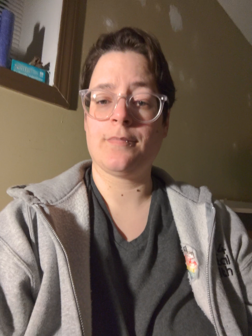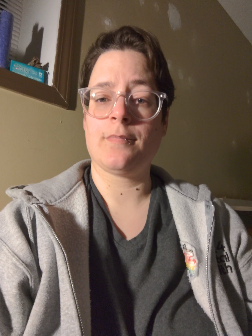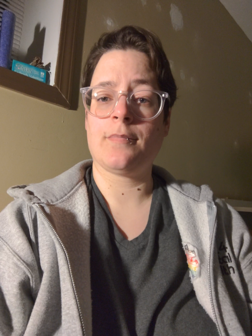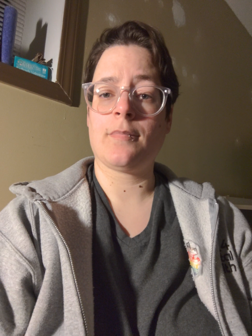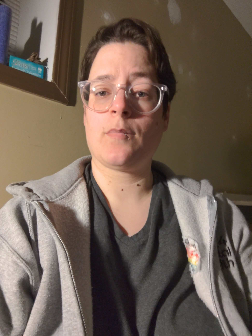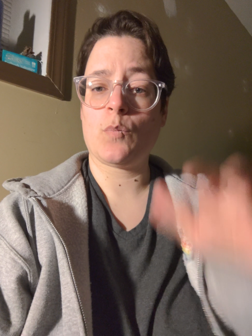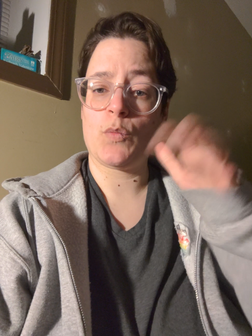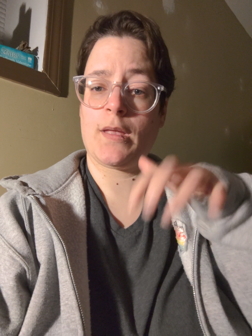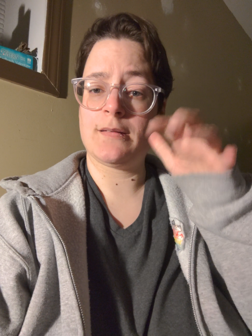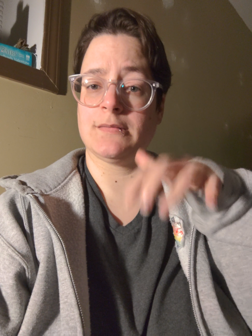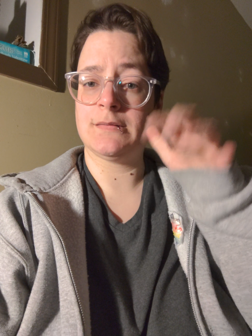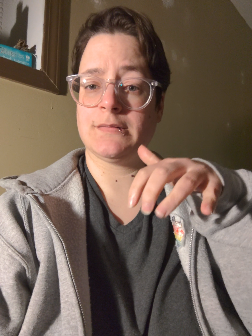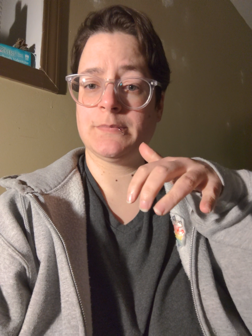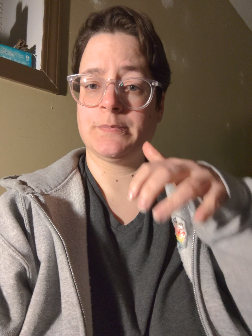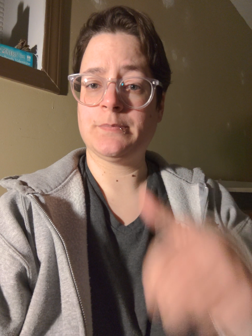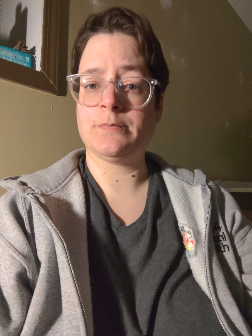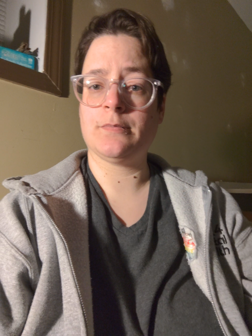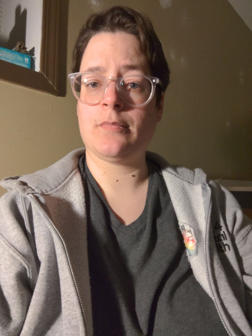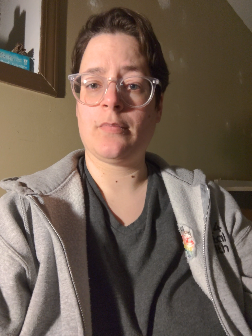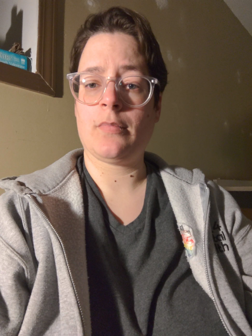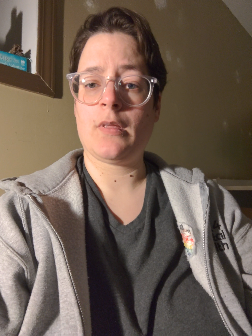rain